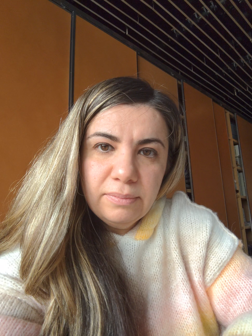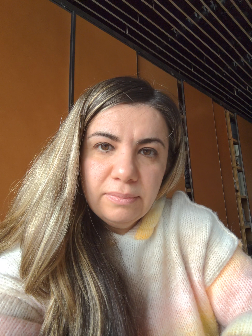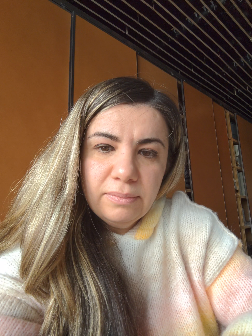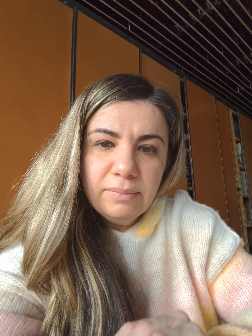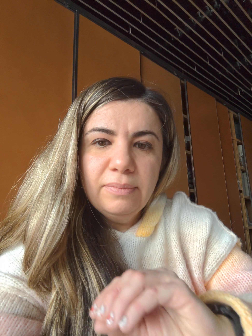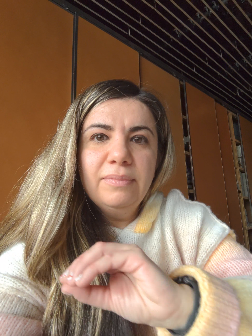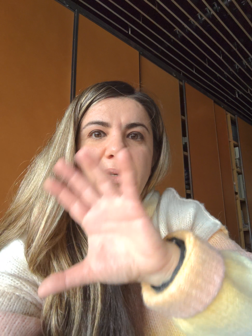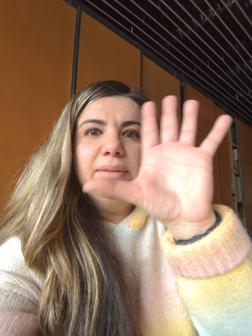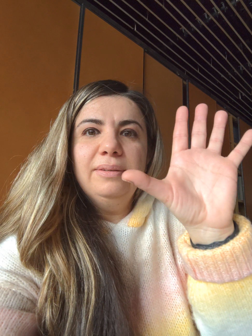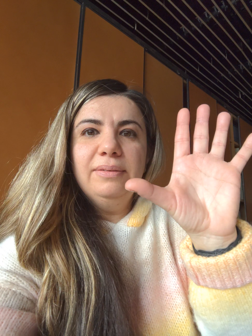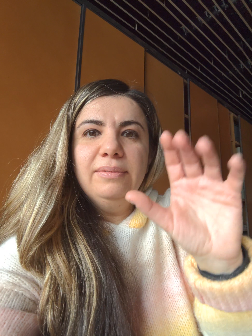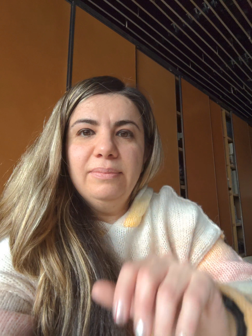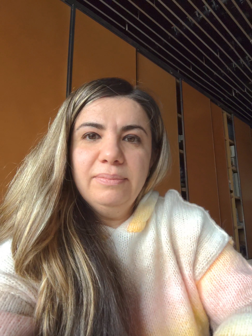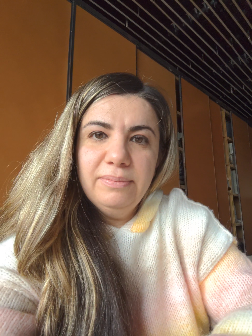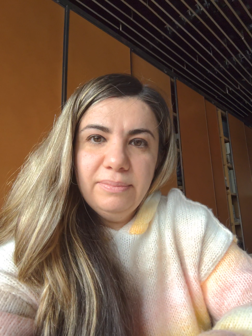clean